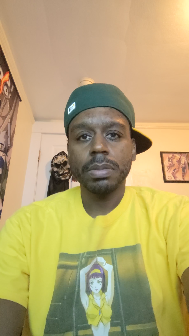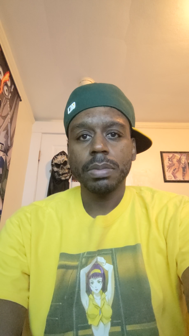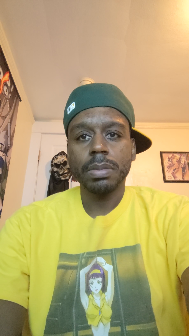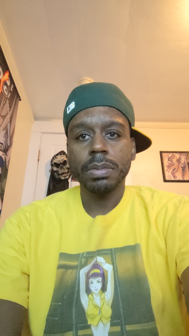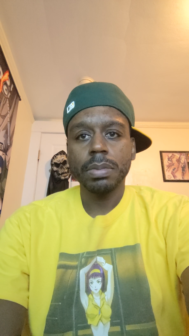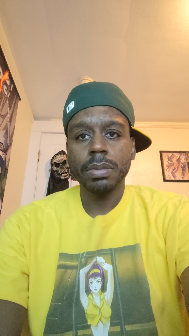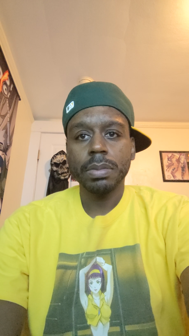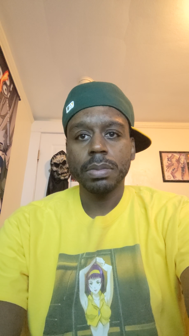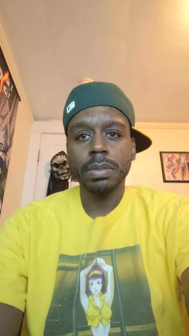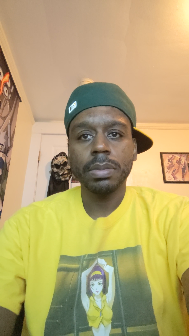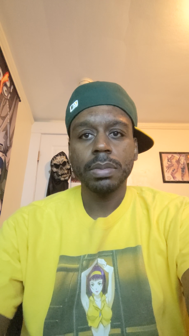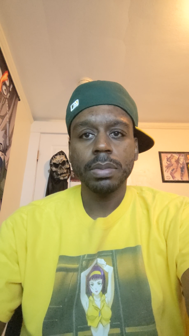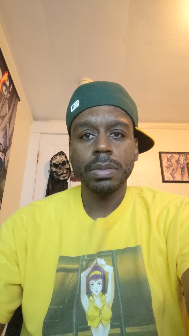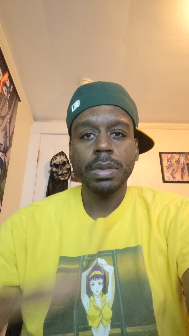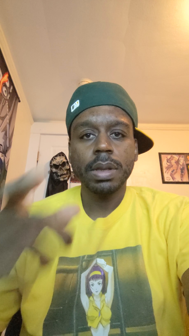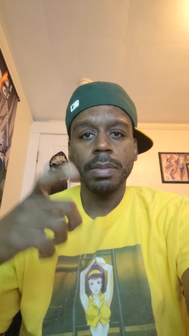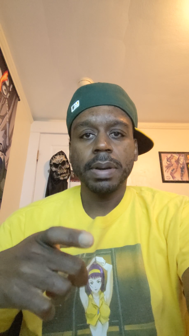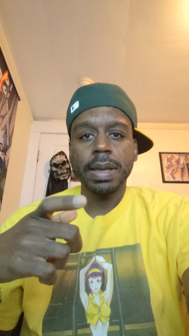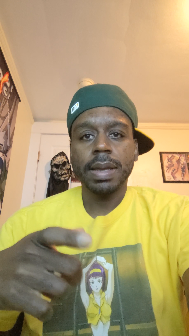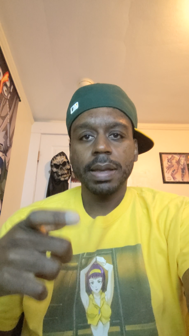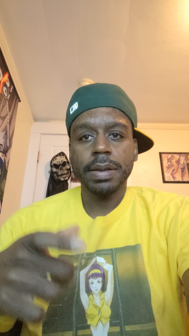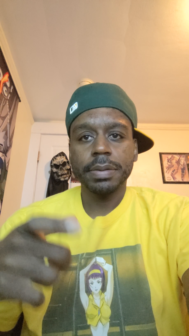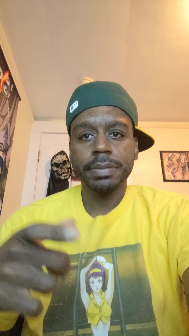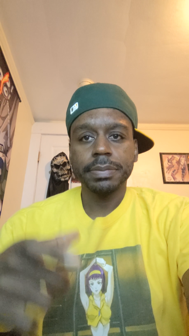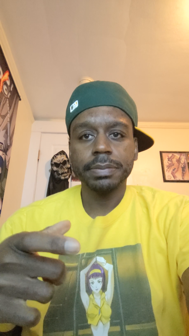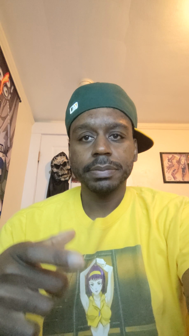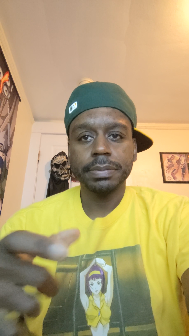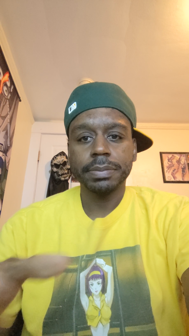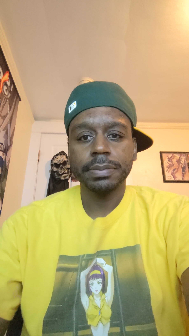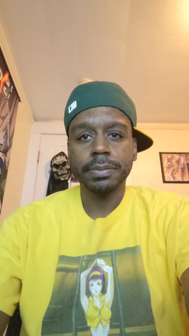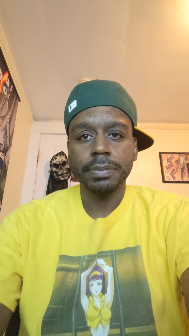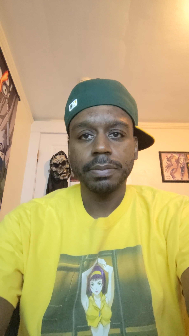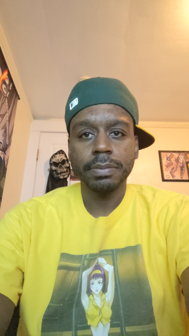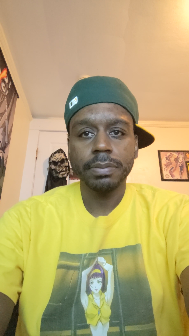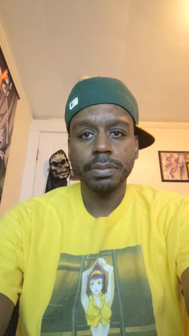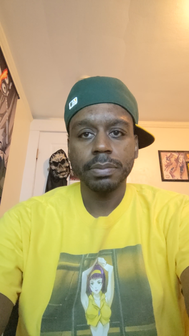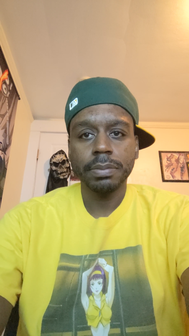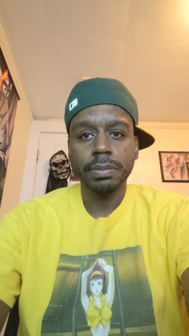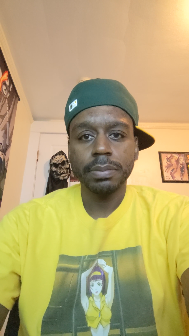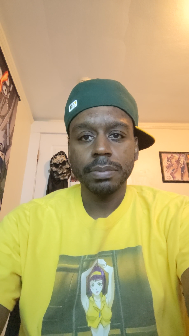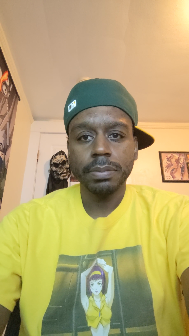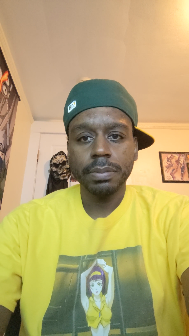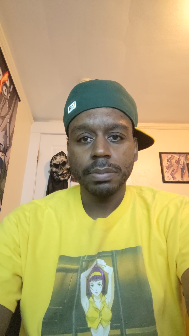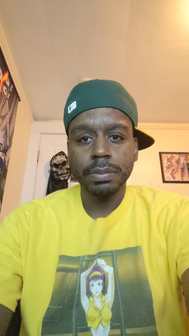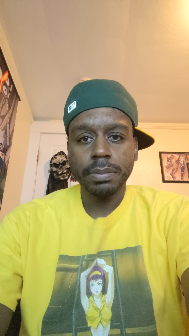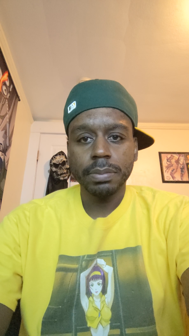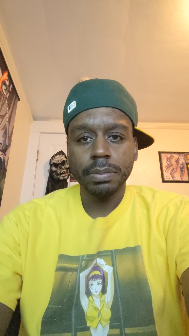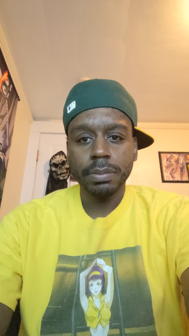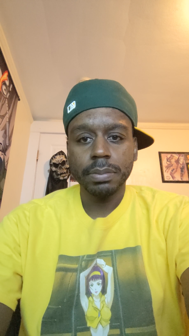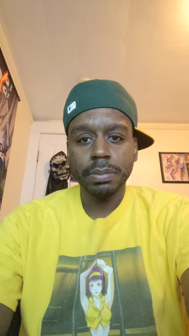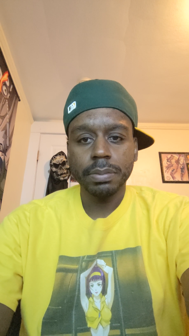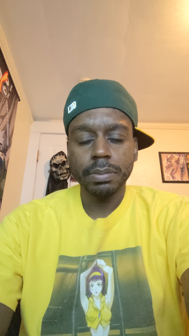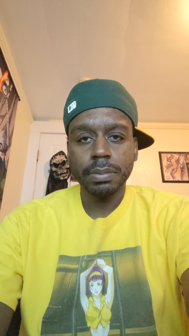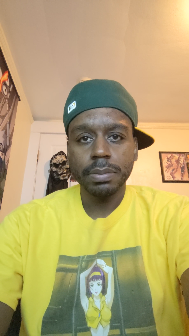plate